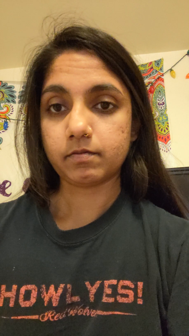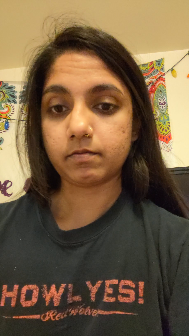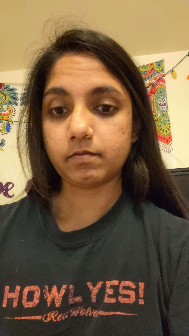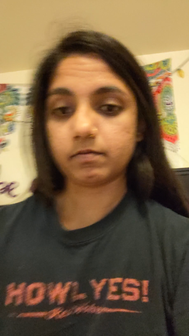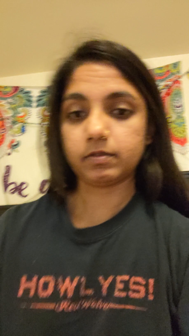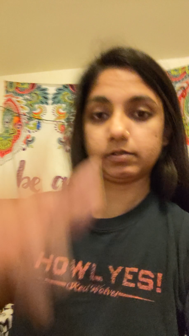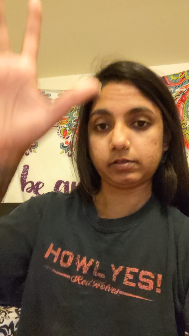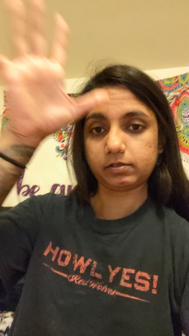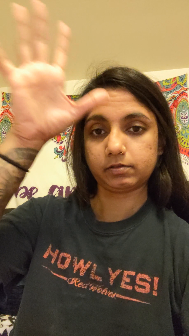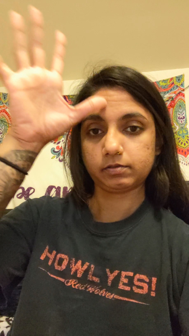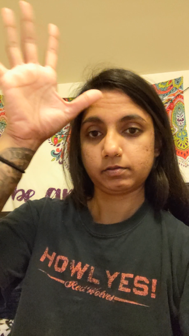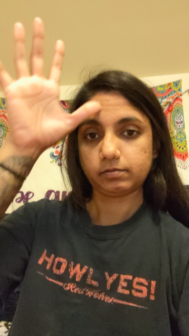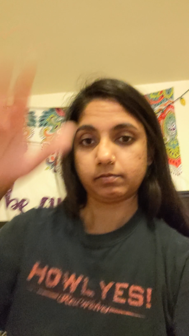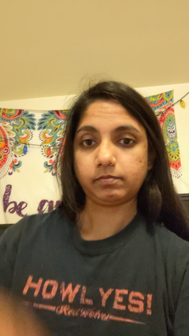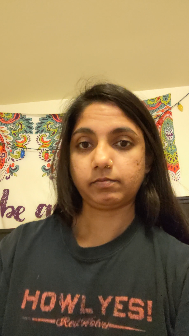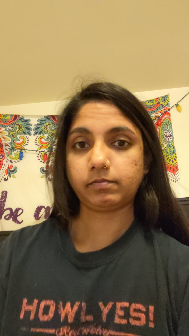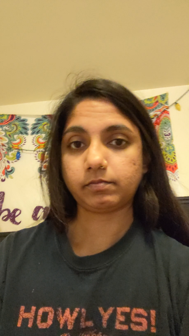daddy